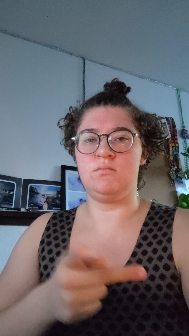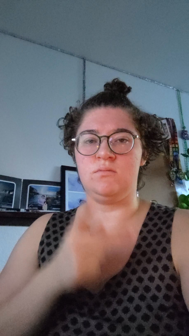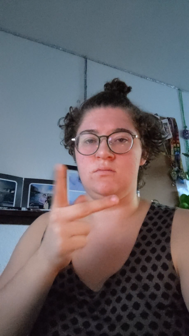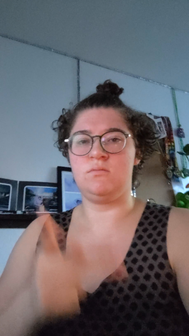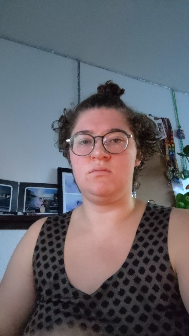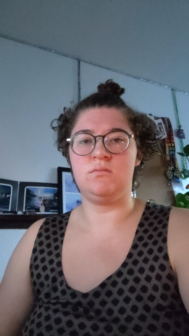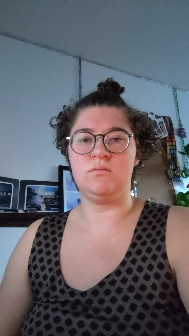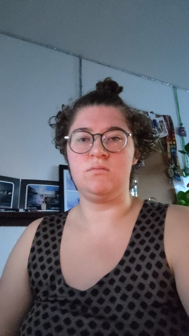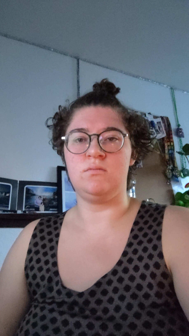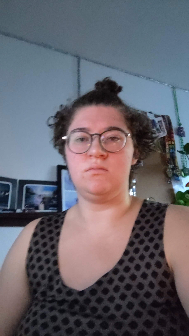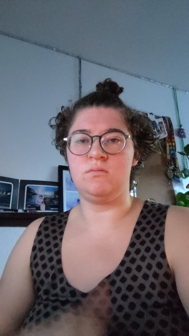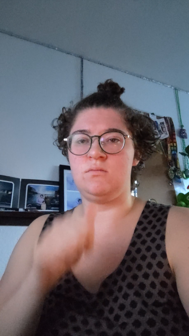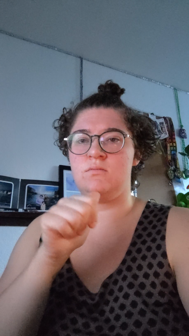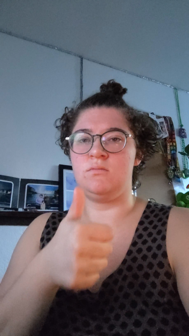don't